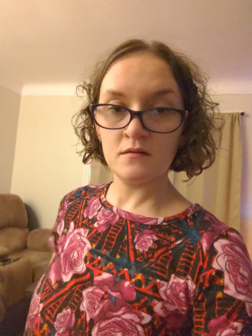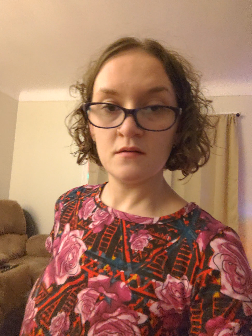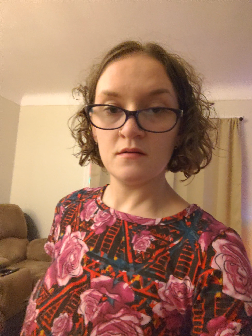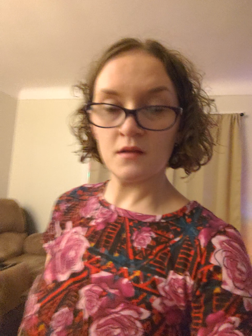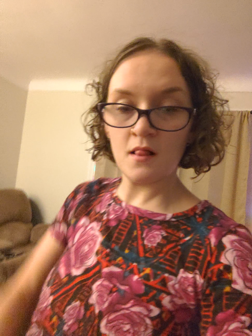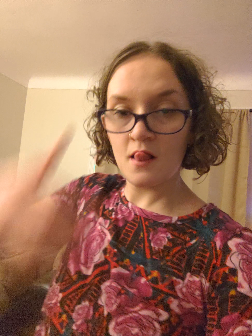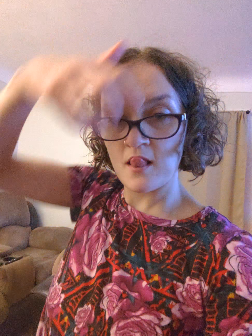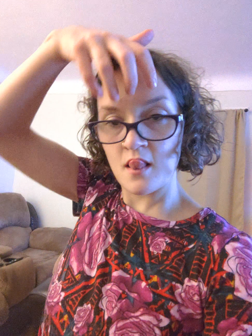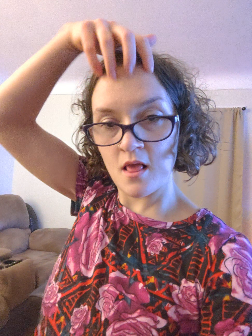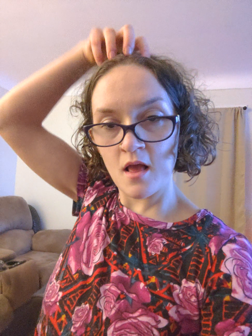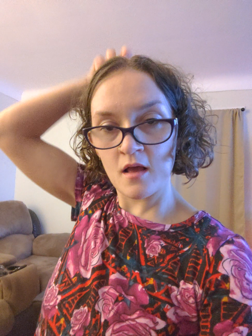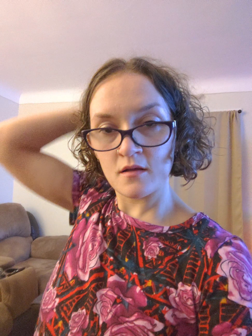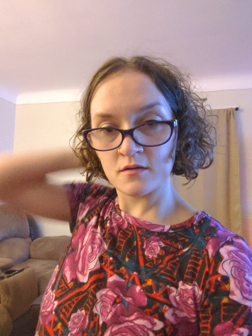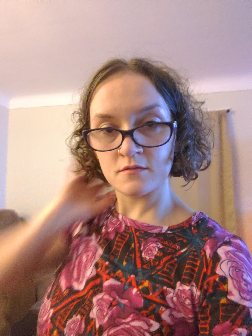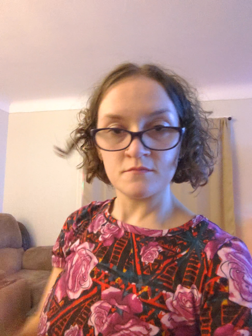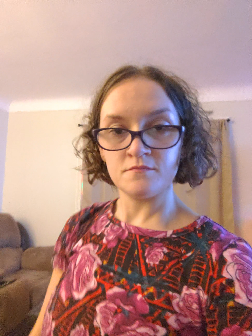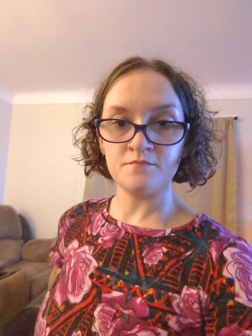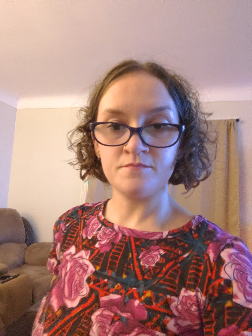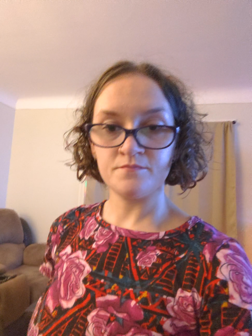lion